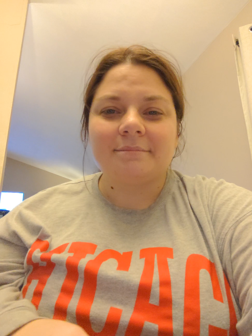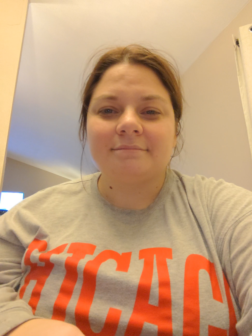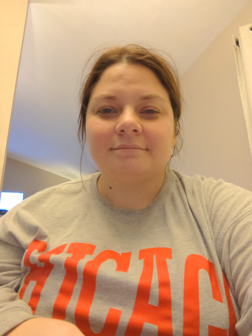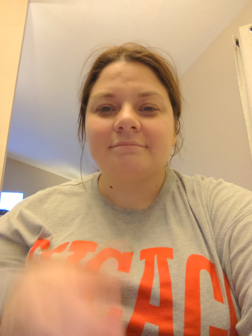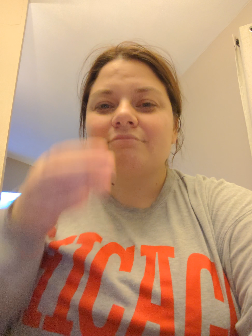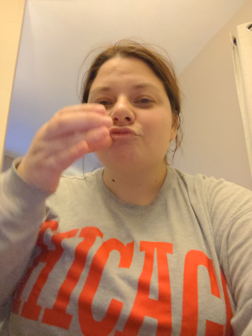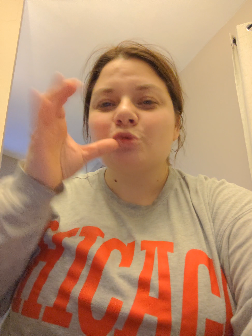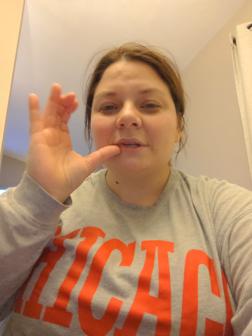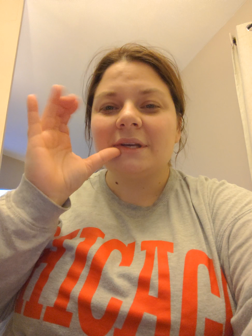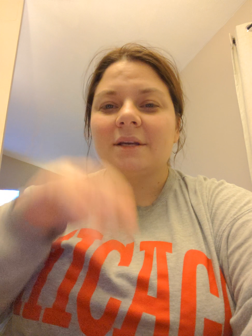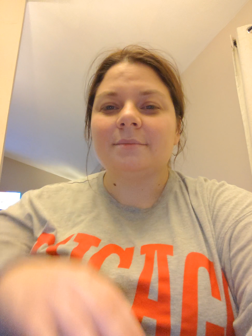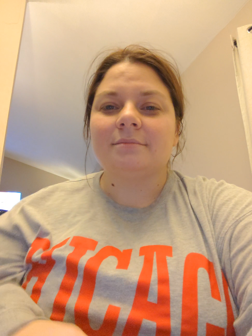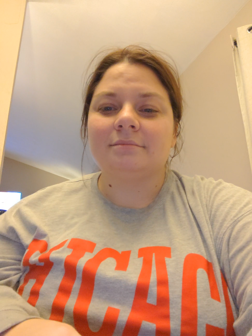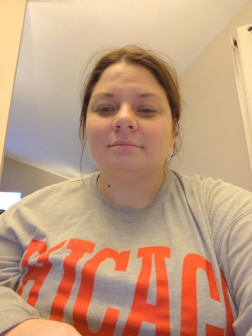drink